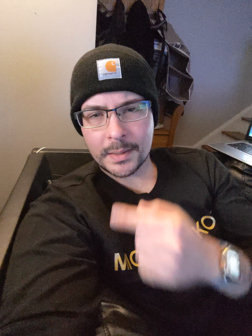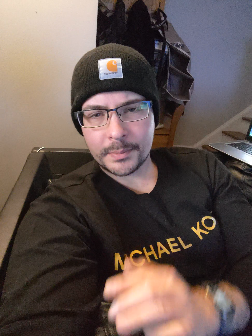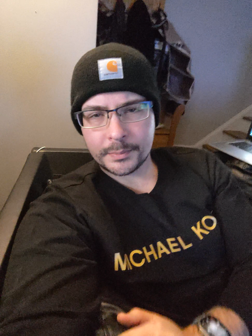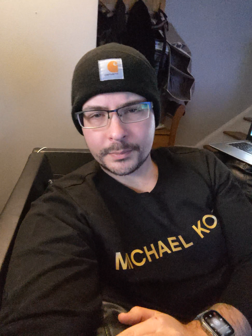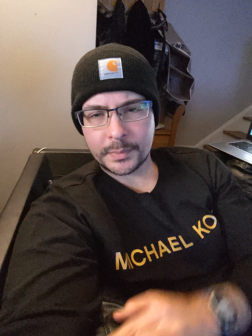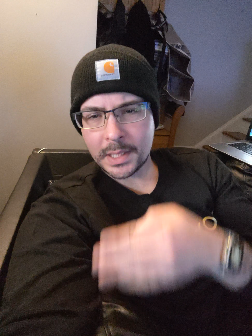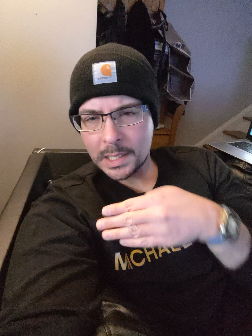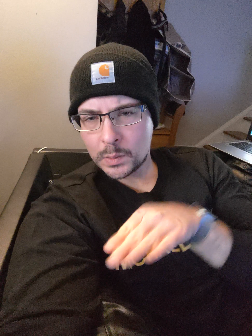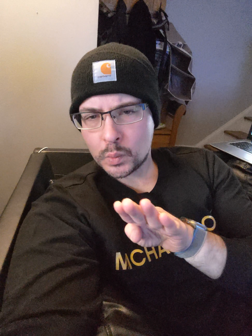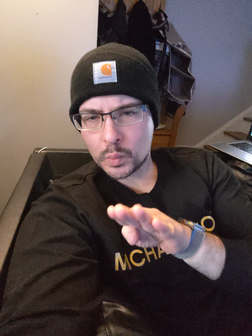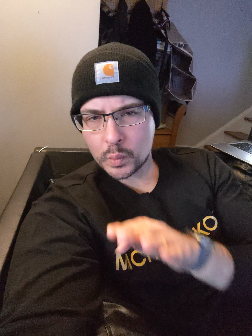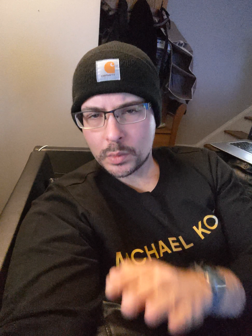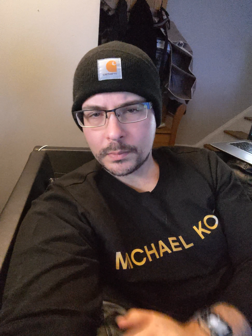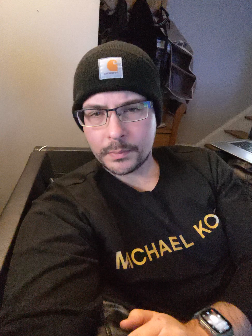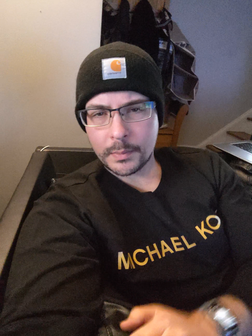into